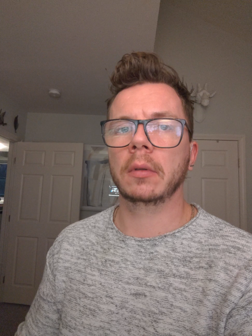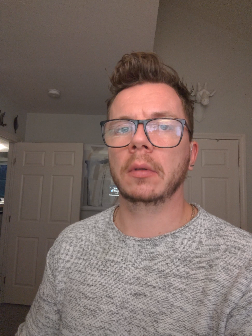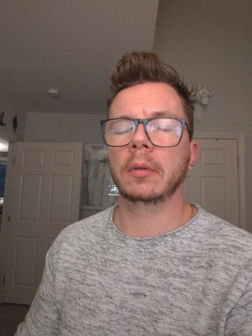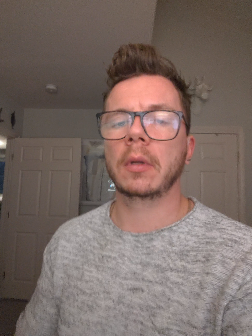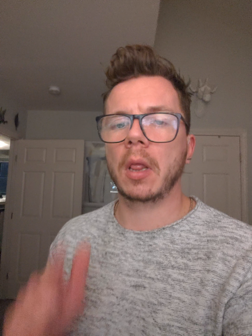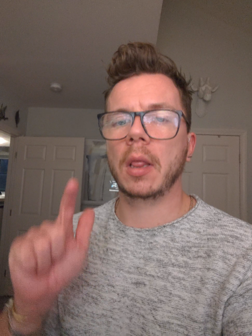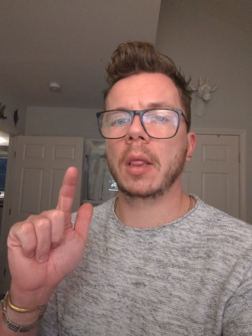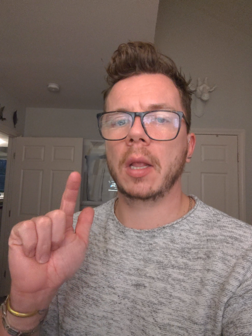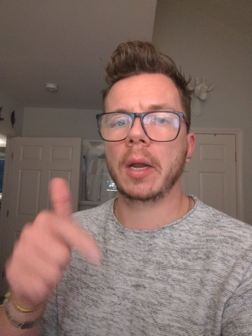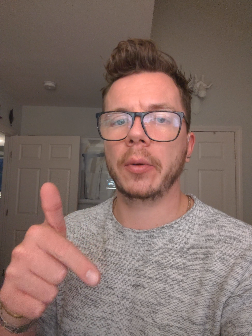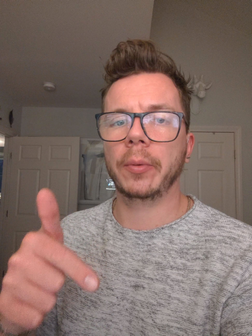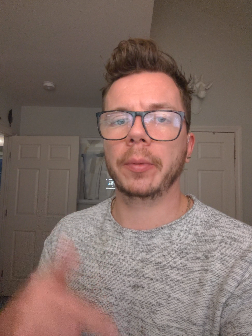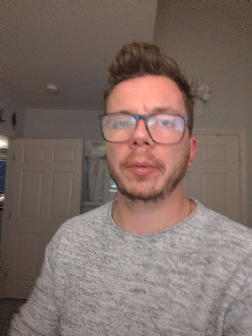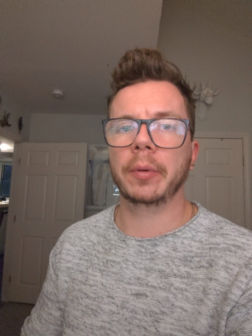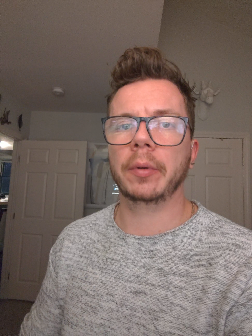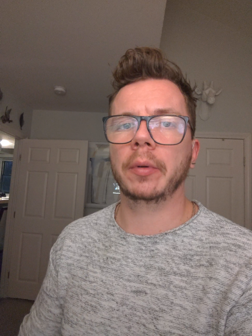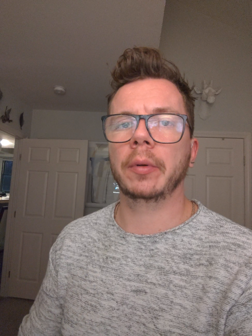later